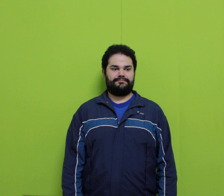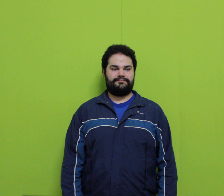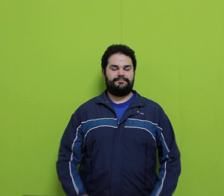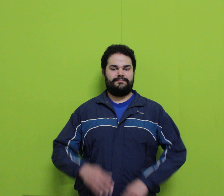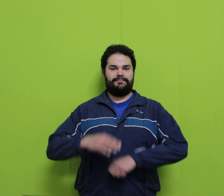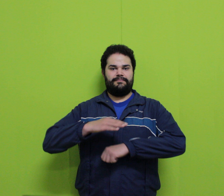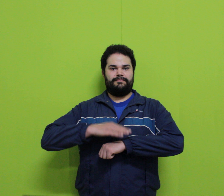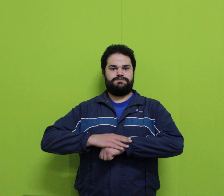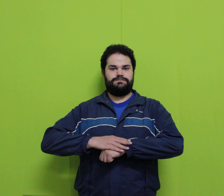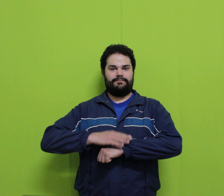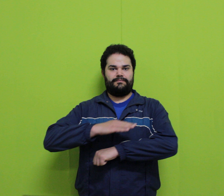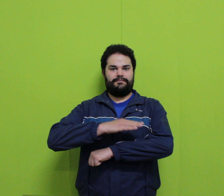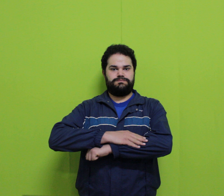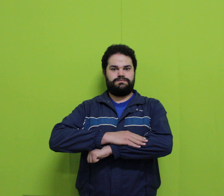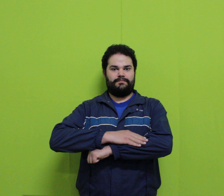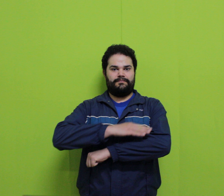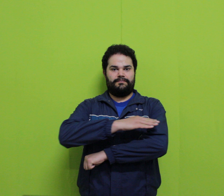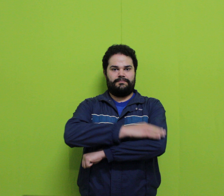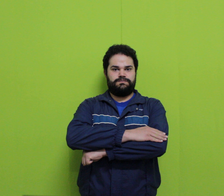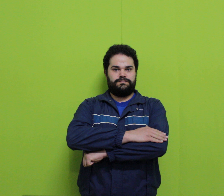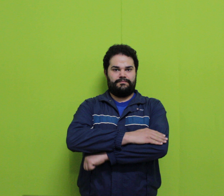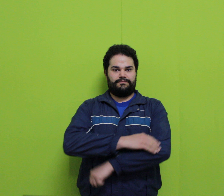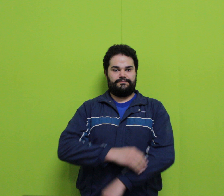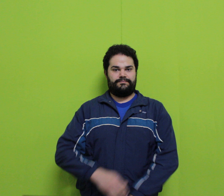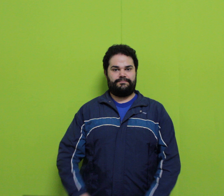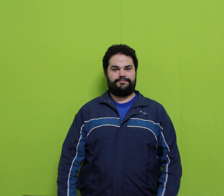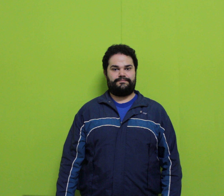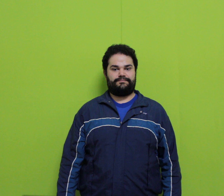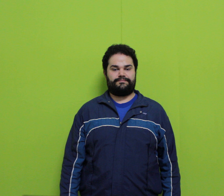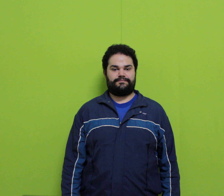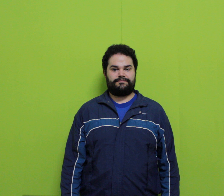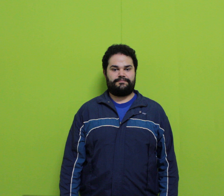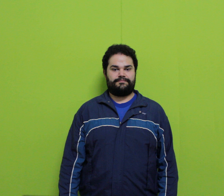sapo